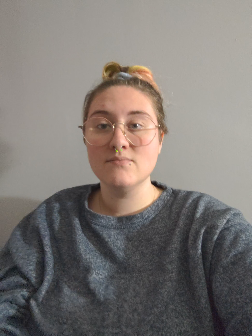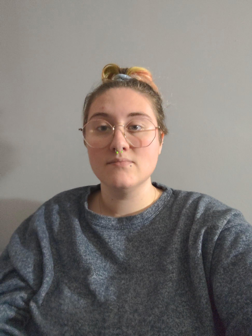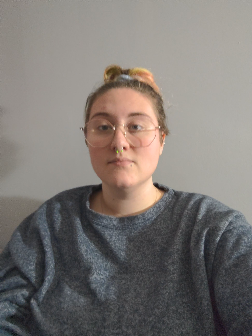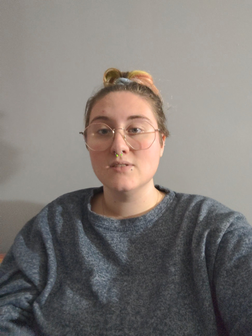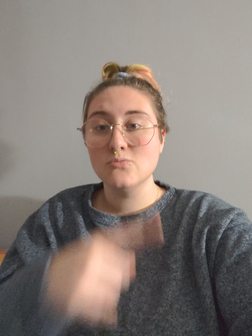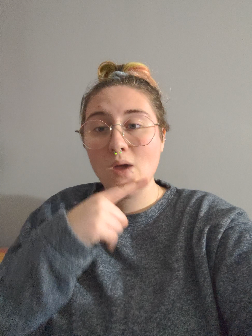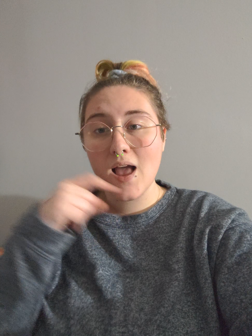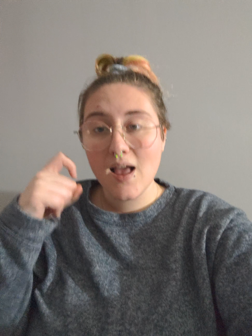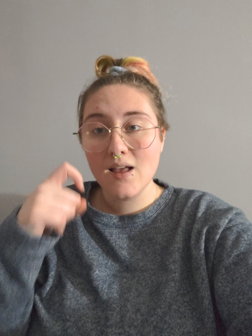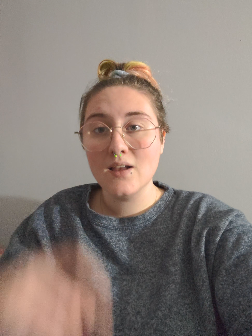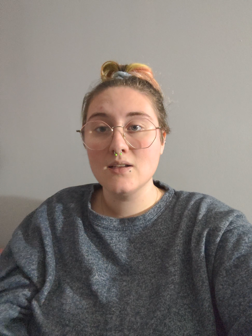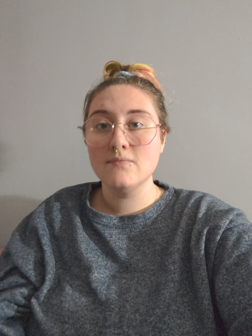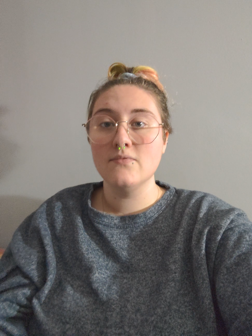dry